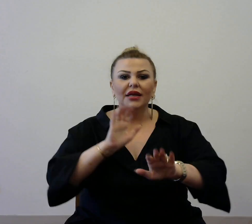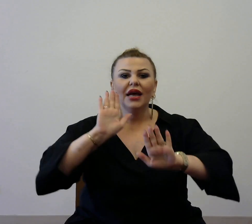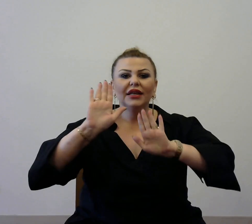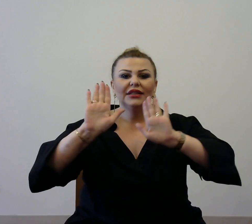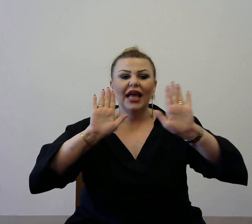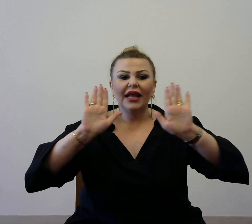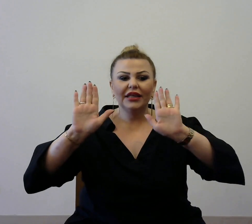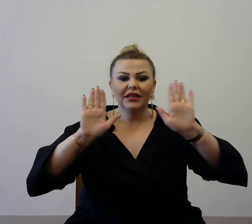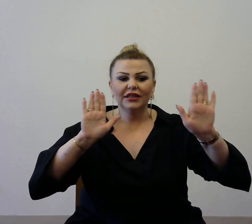sərgi